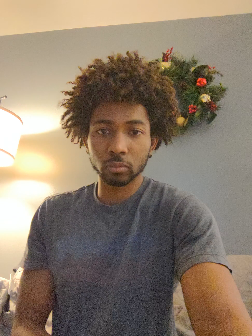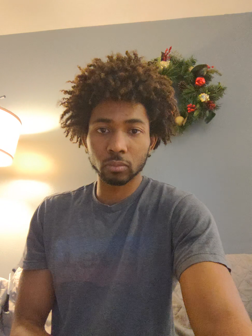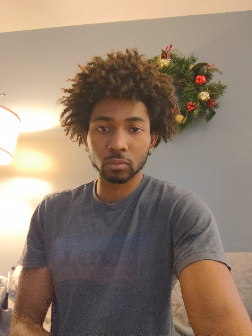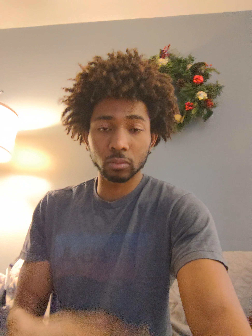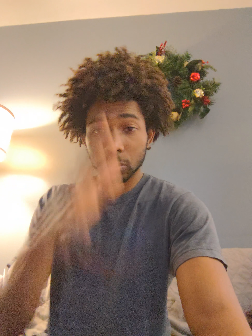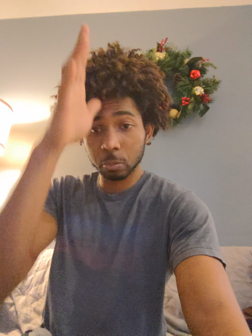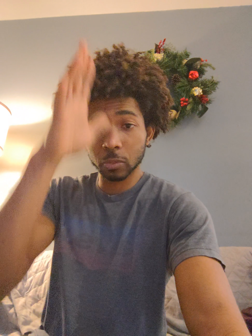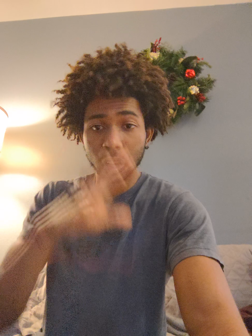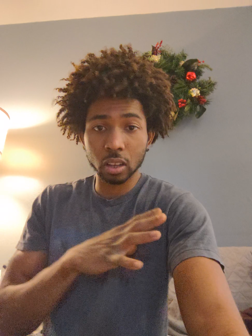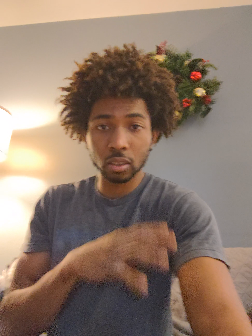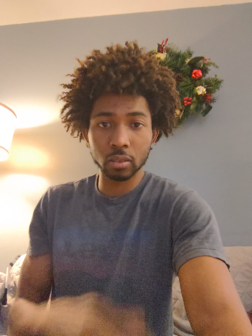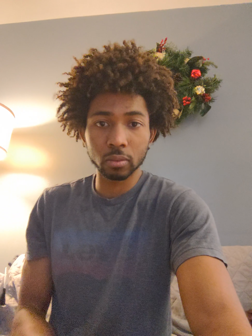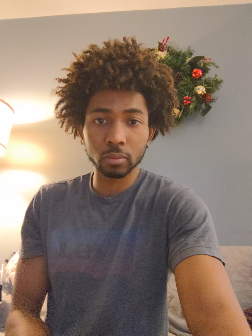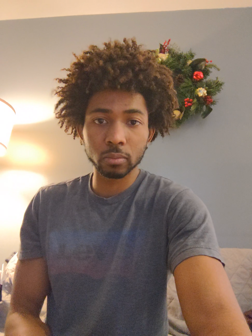man